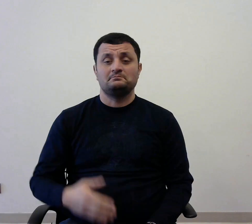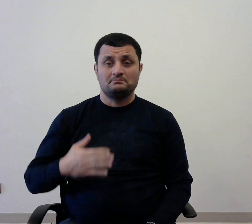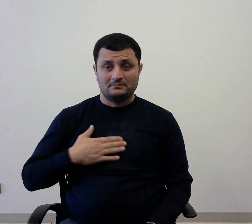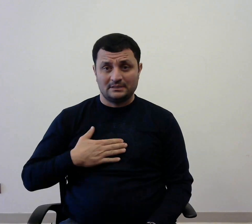mən